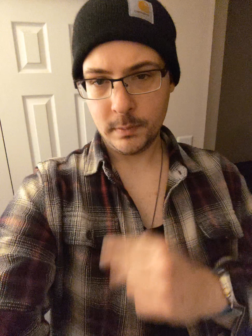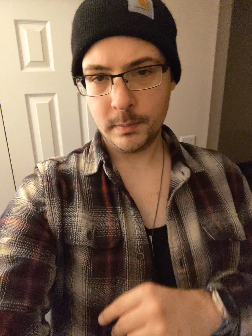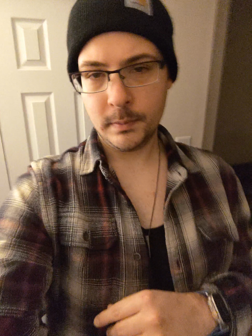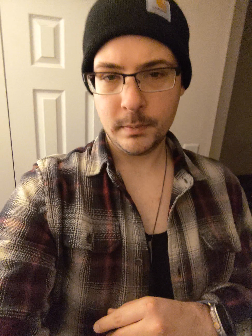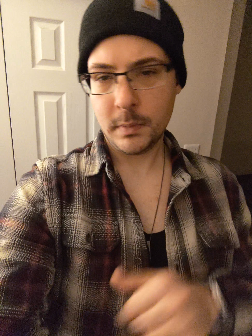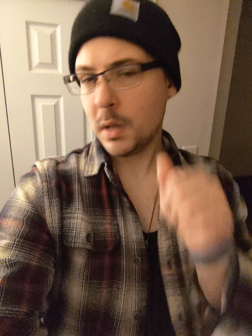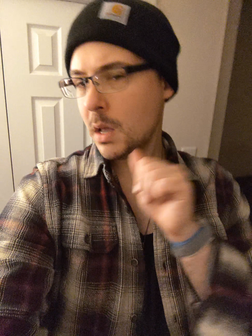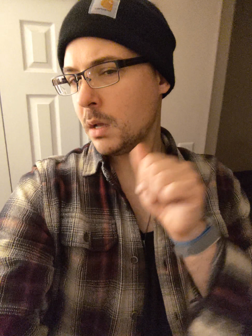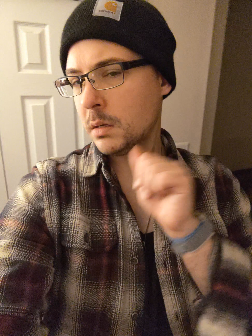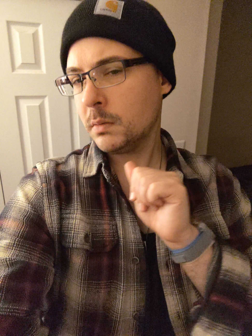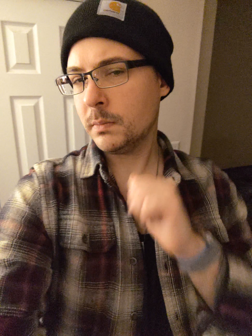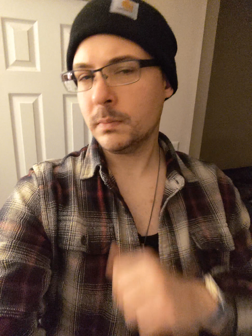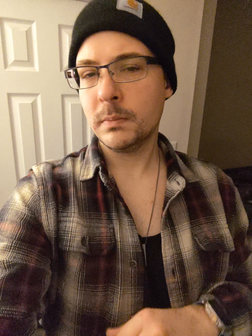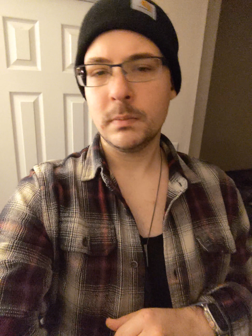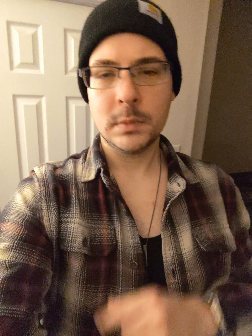aunt